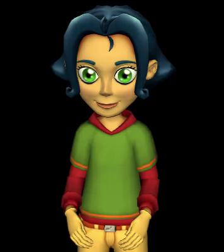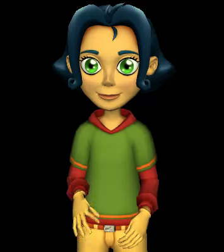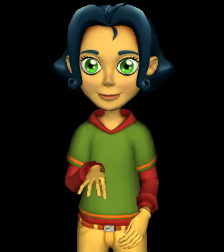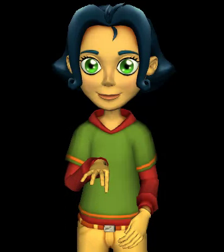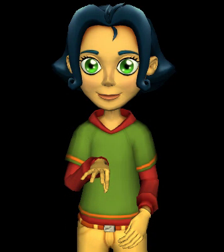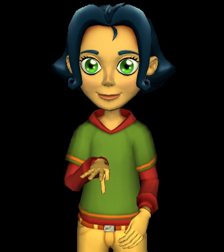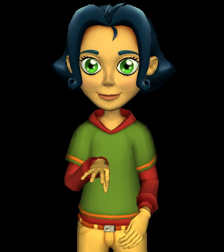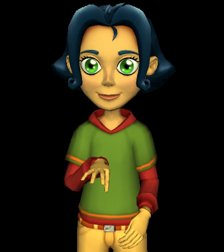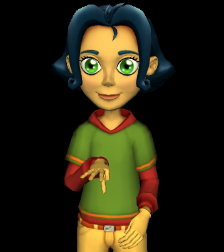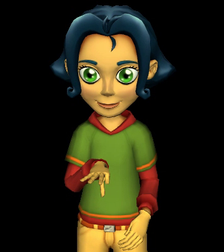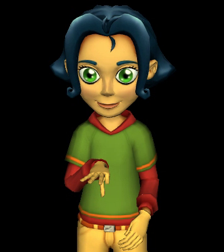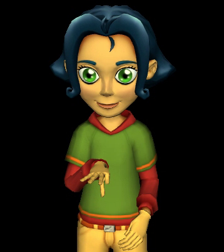ملح